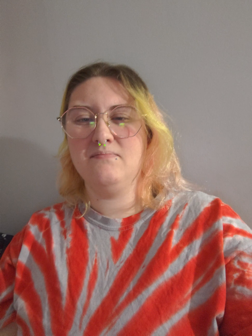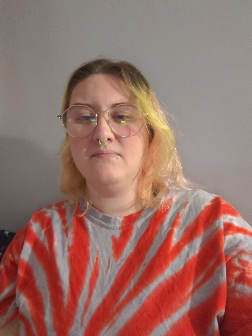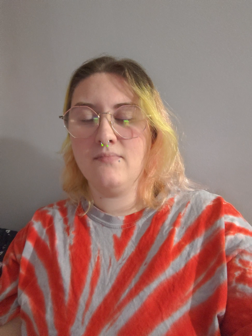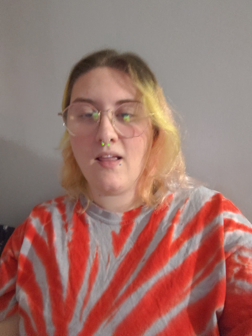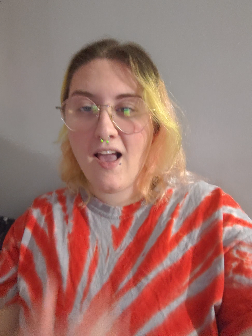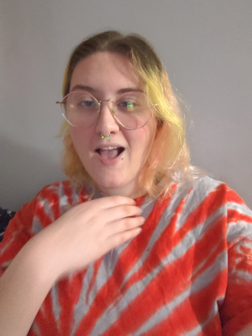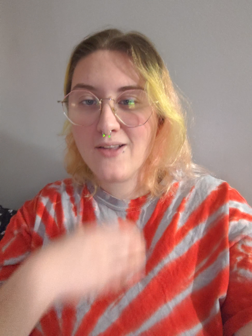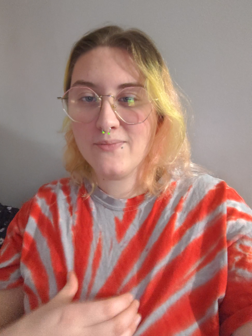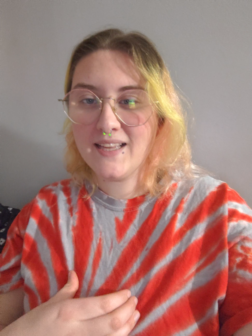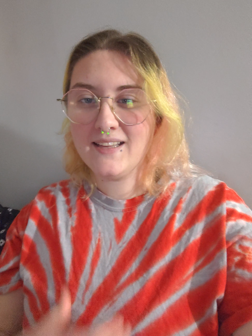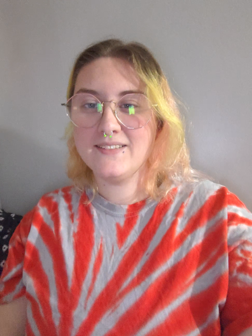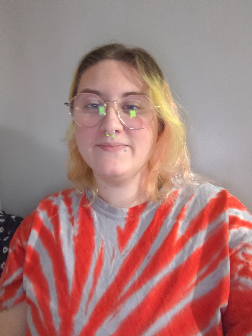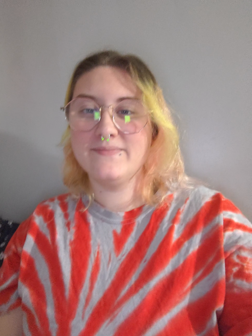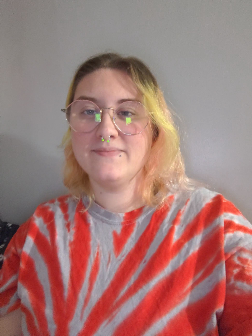hungry